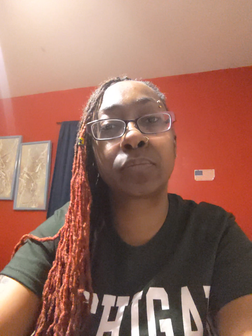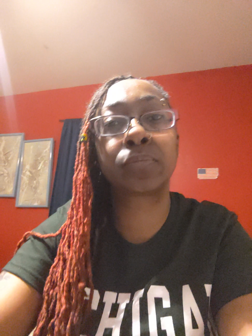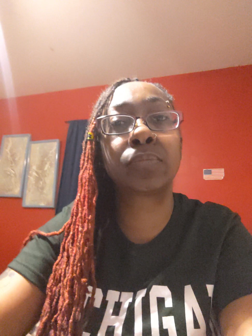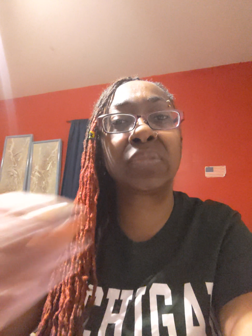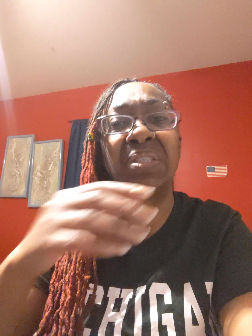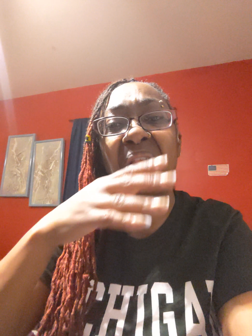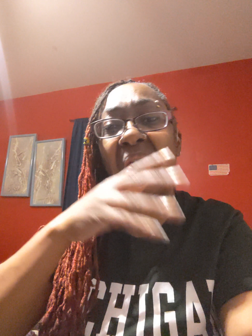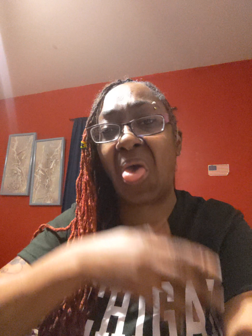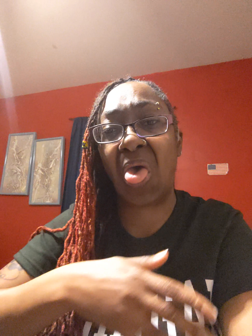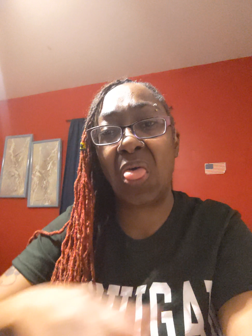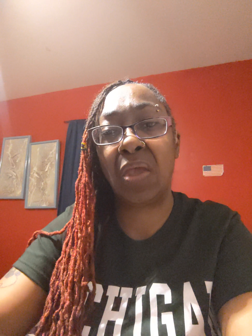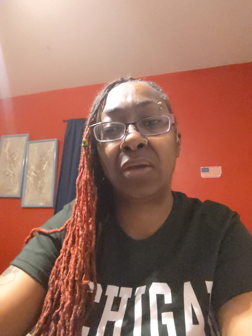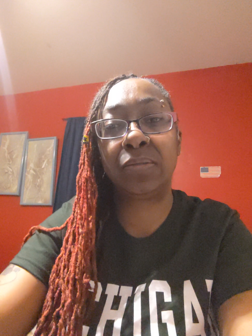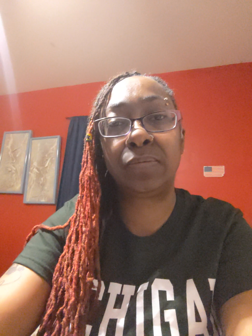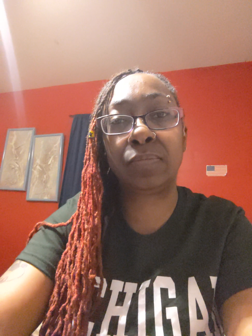yucky